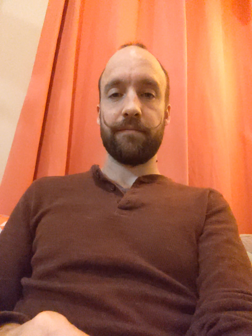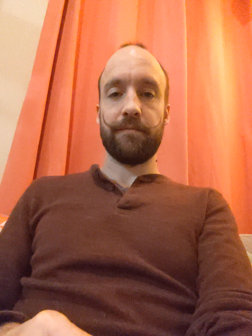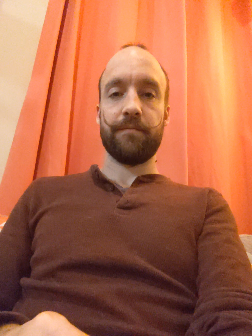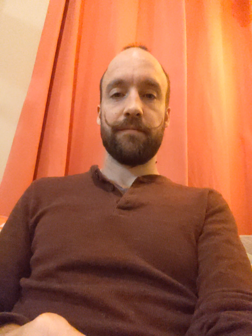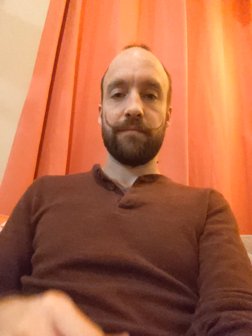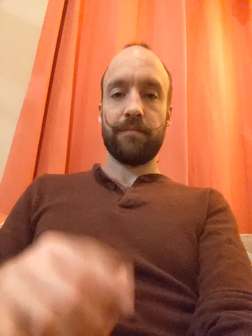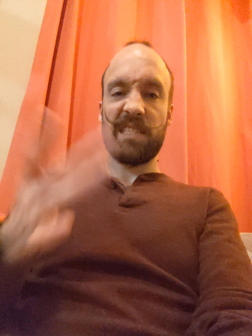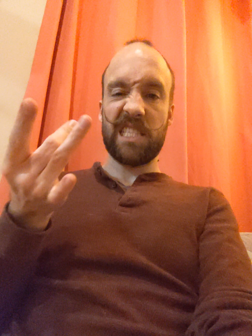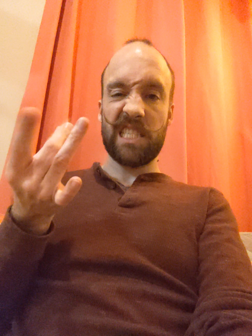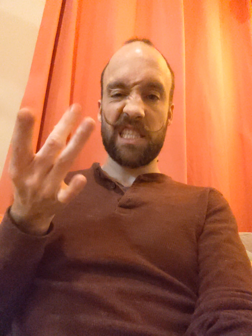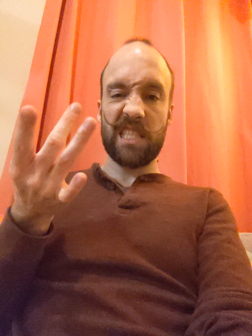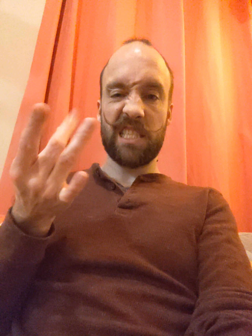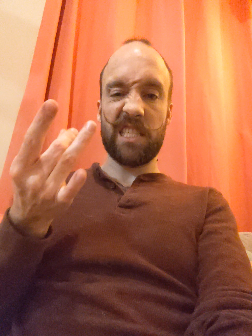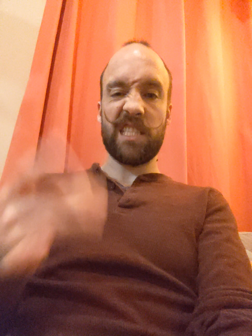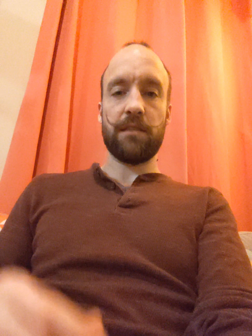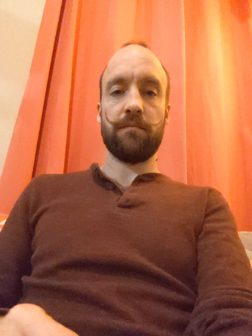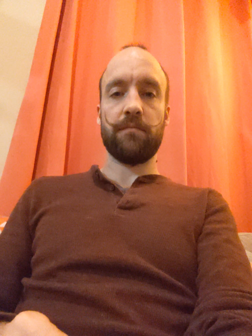sticky